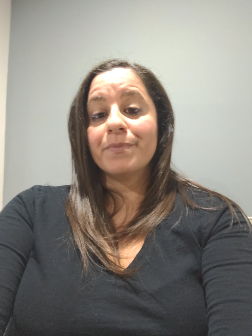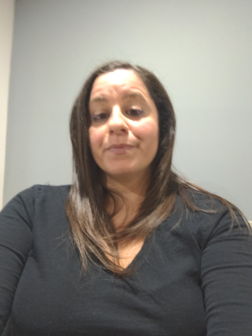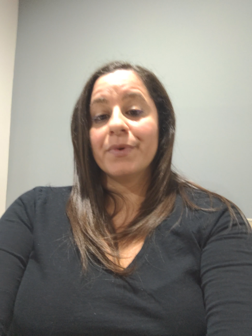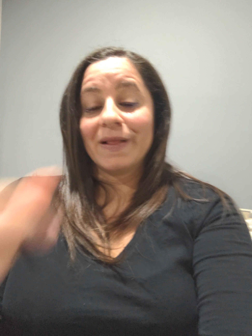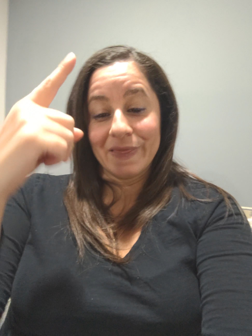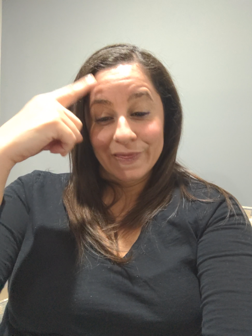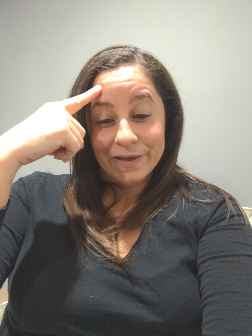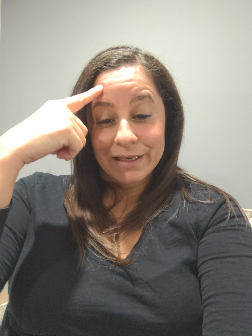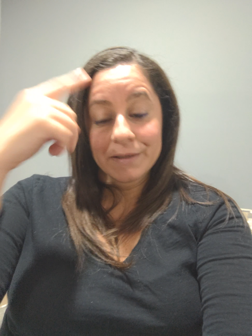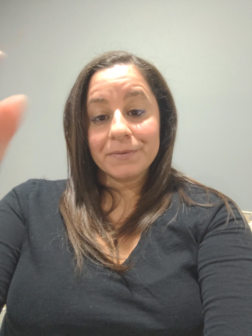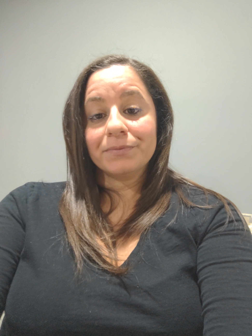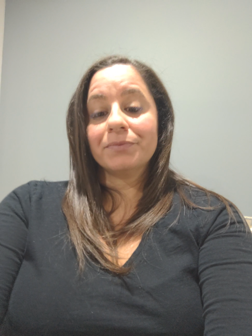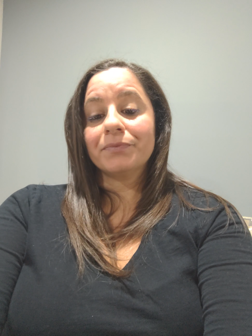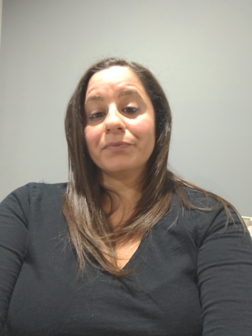think